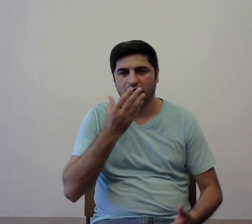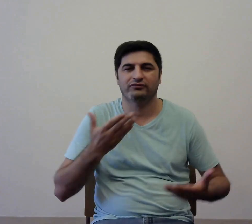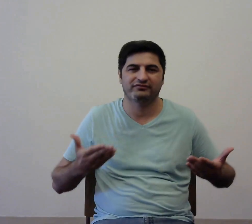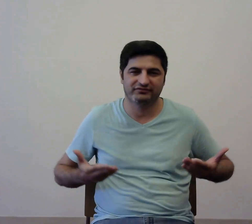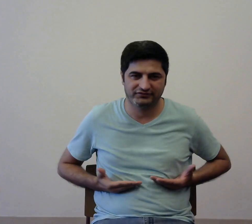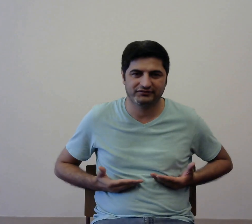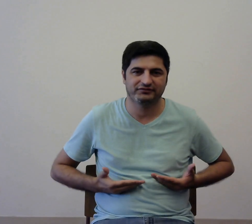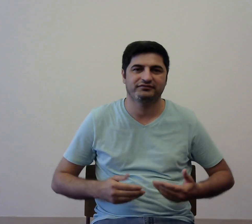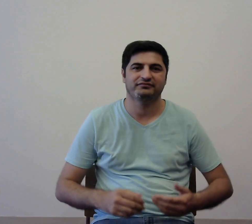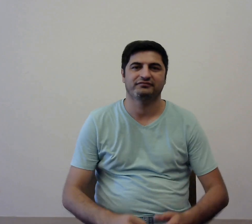yaşamaq